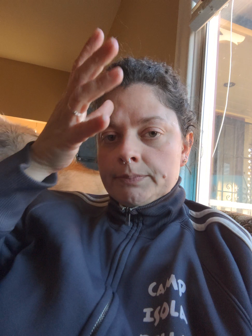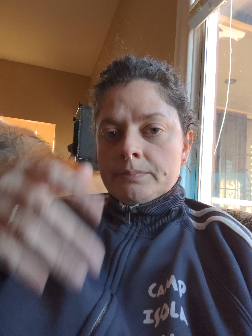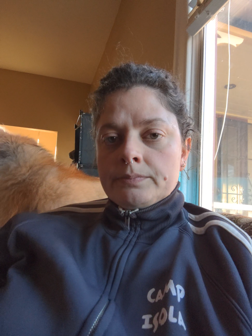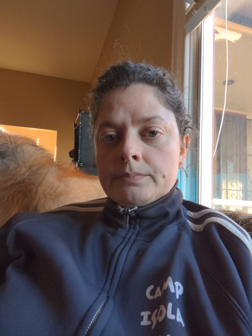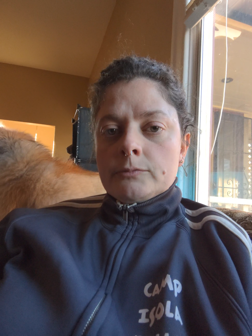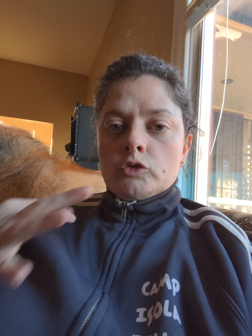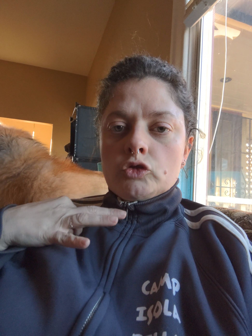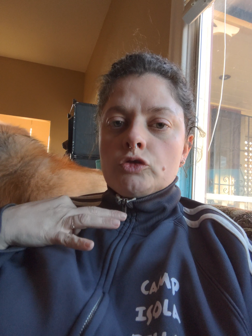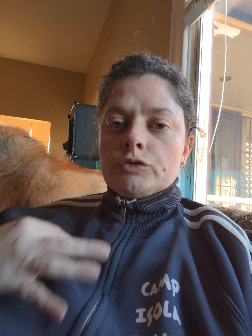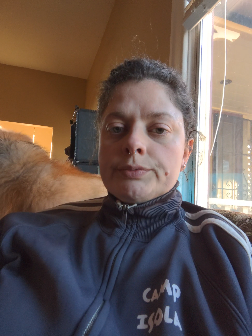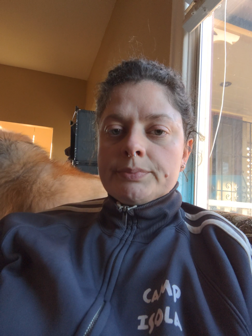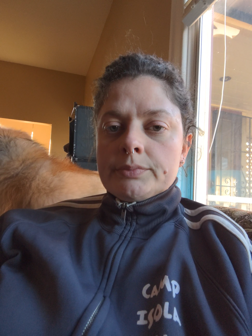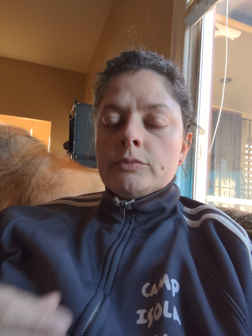shirt